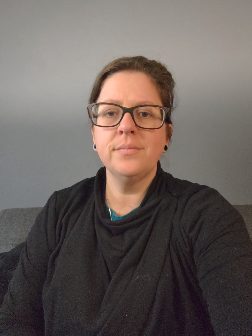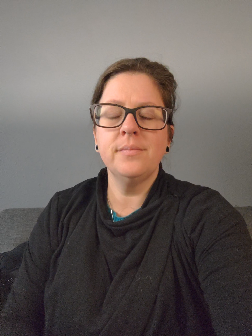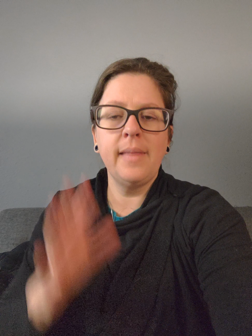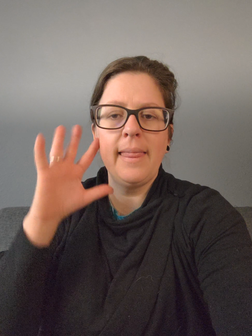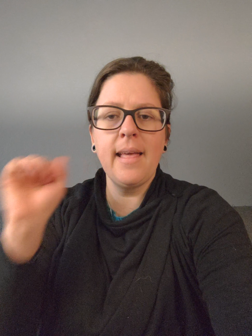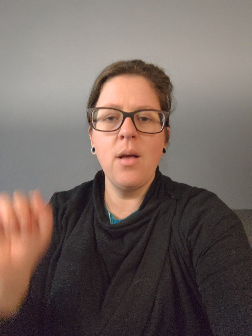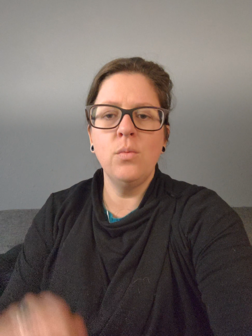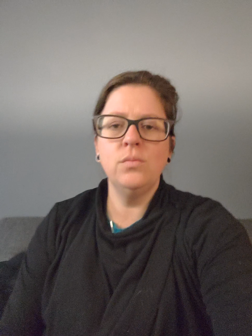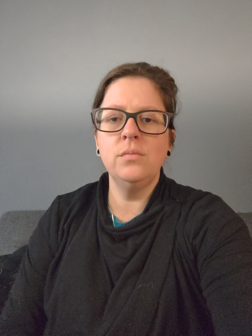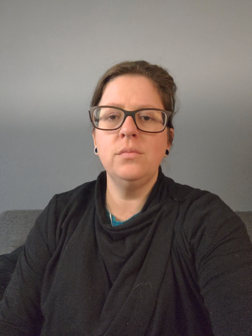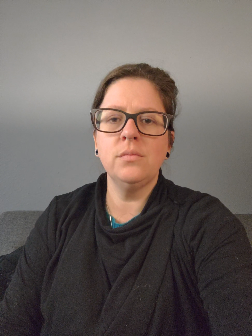loud